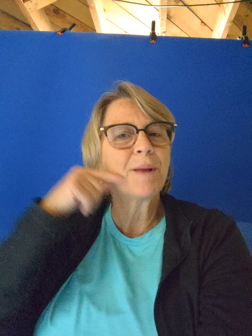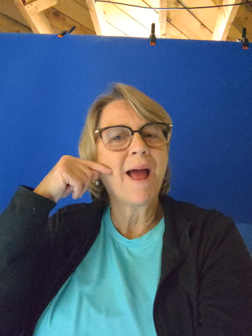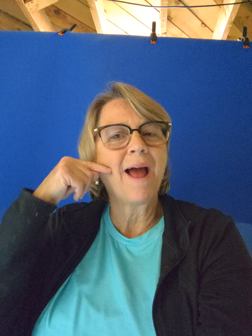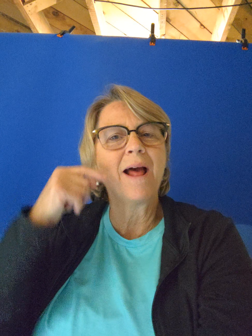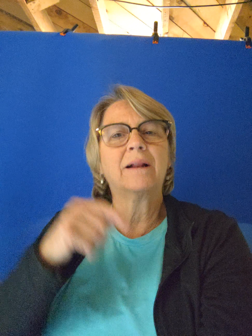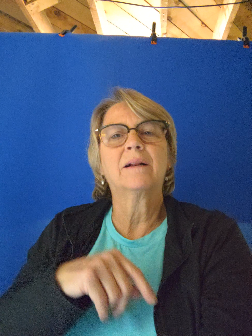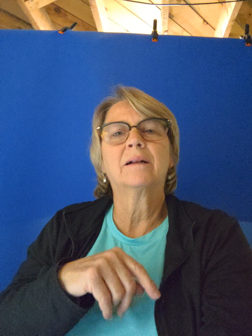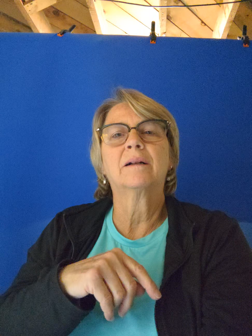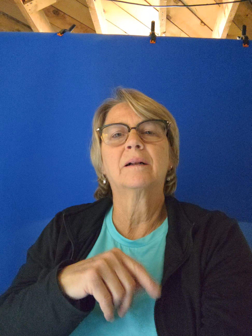smile